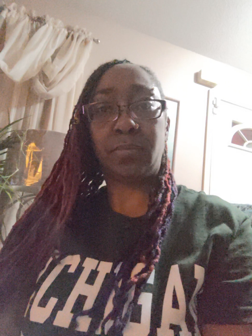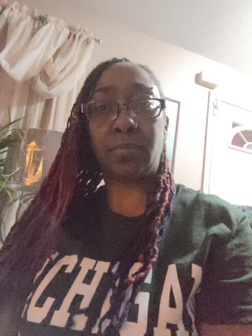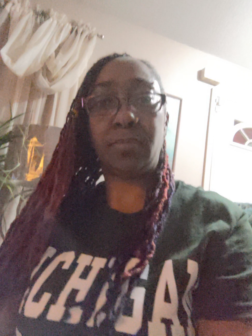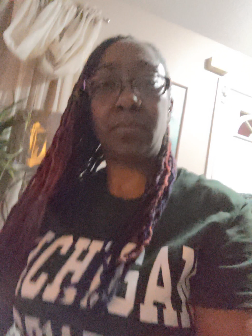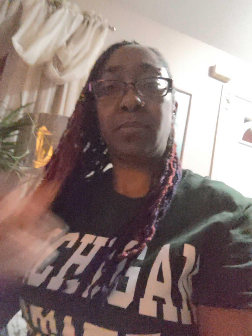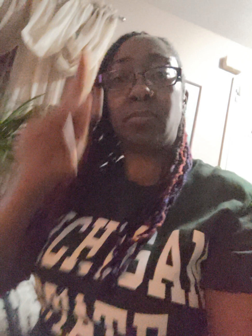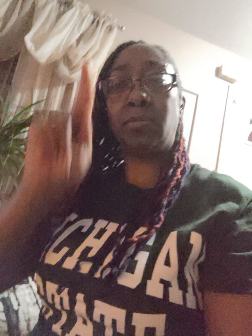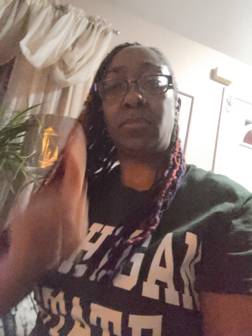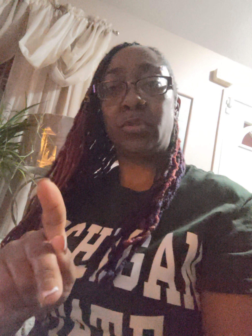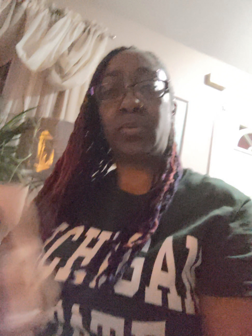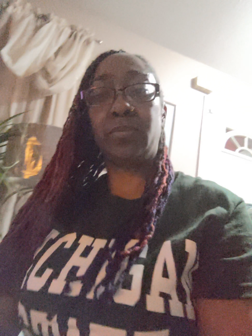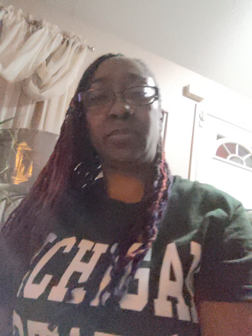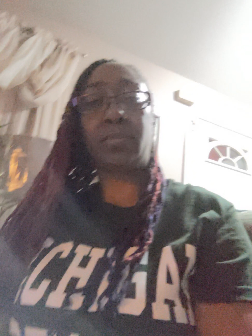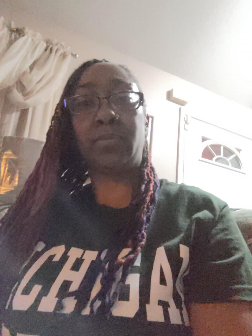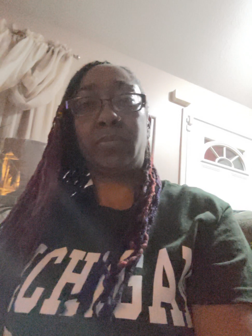person